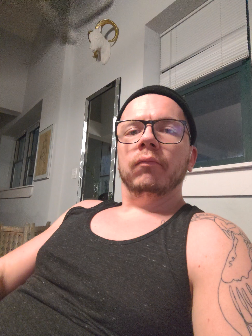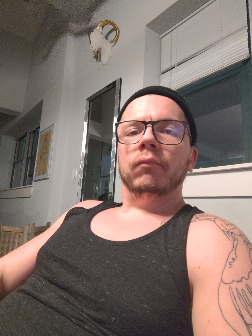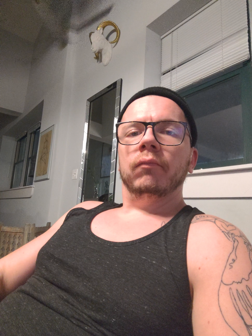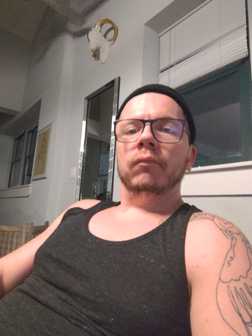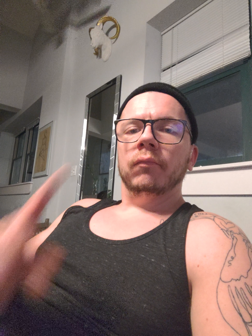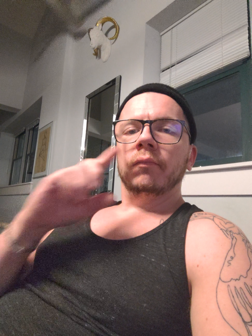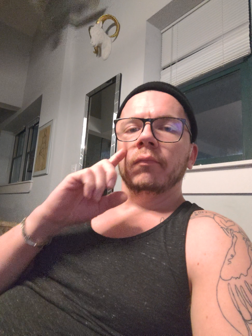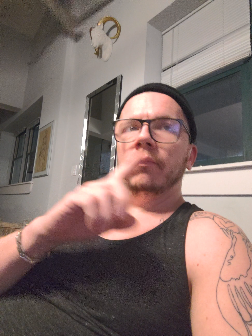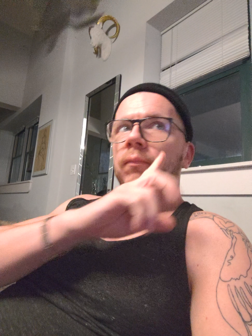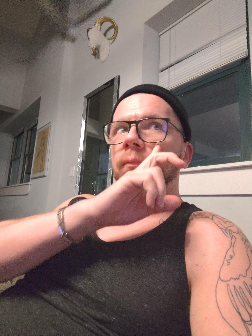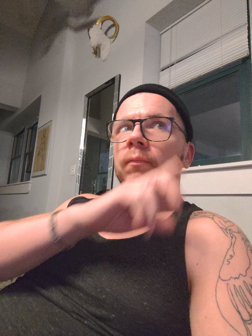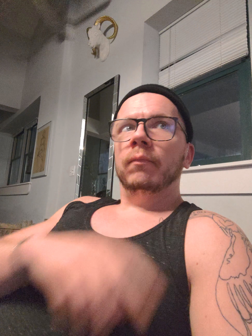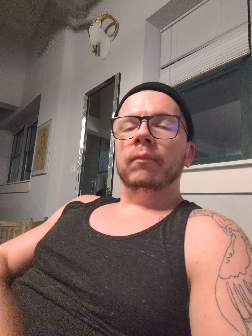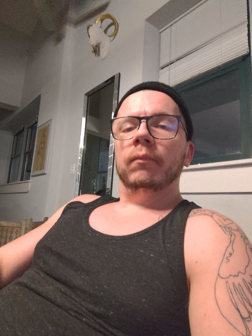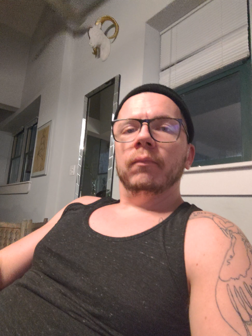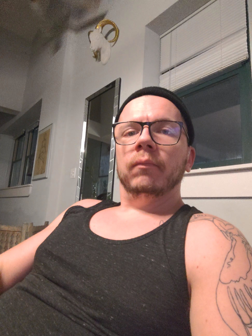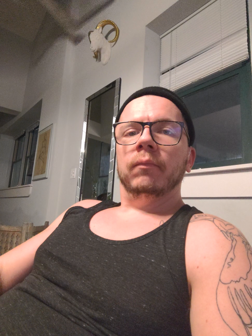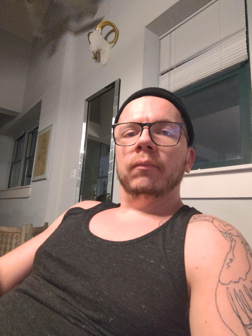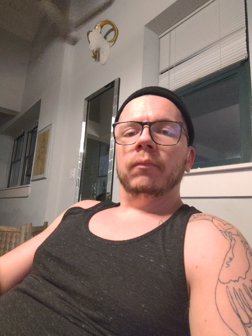eye